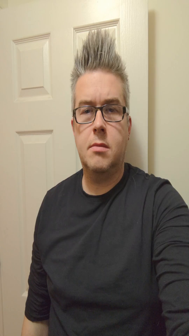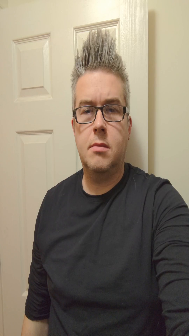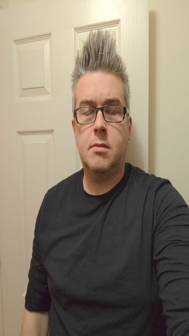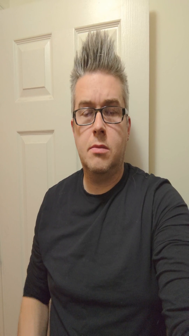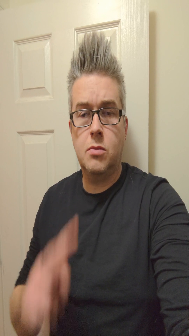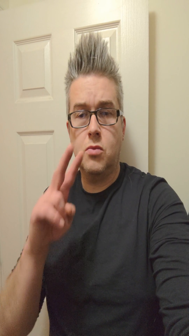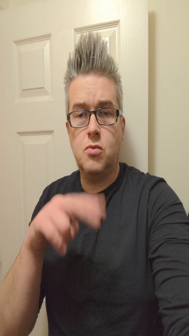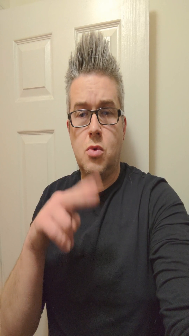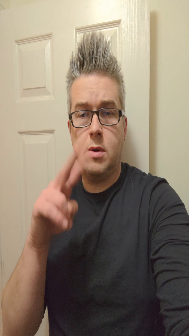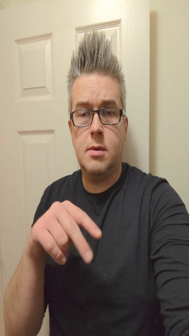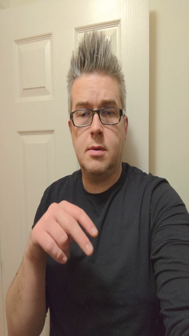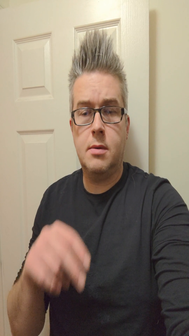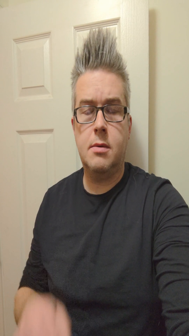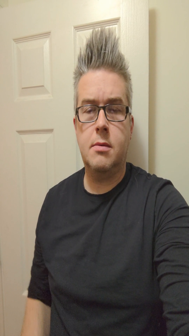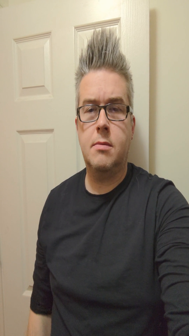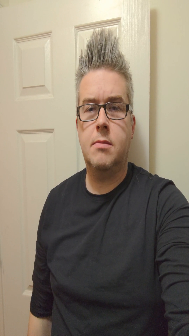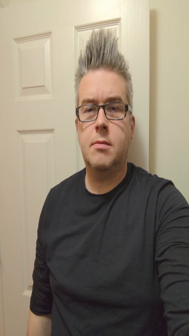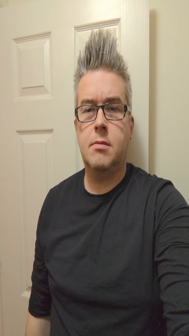read